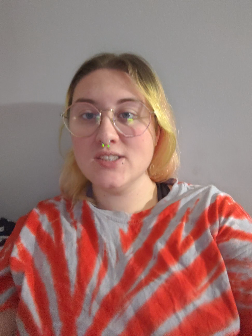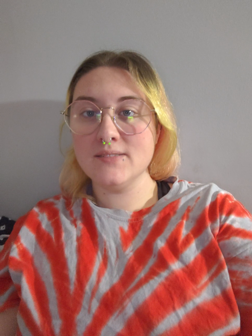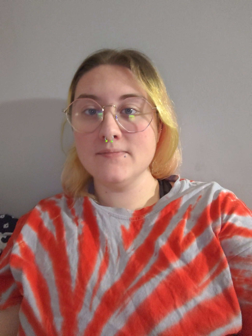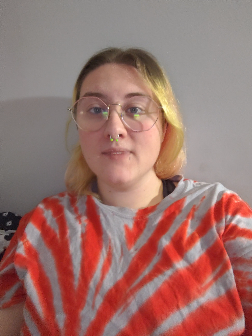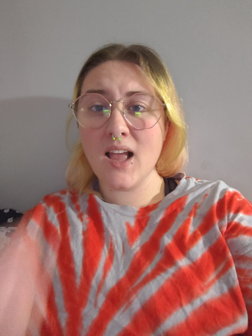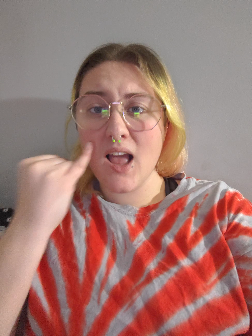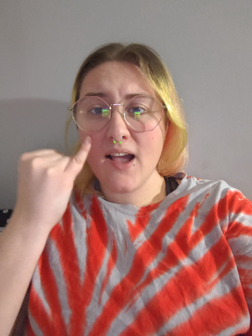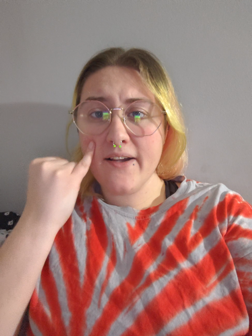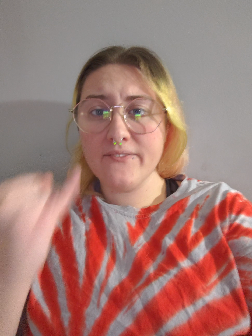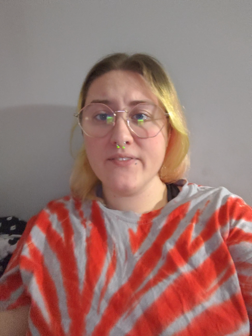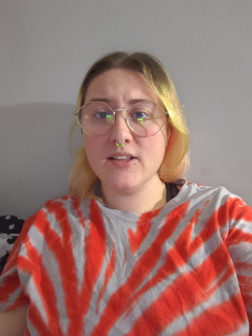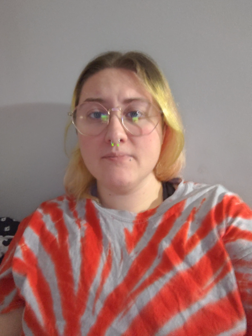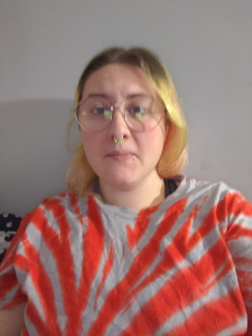if